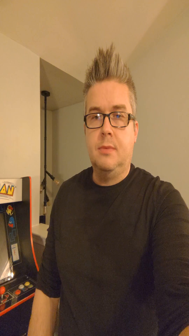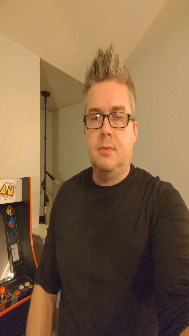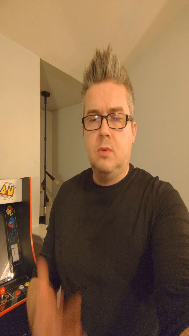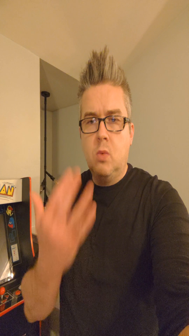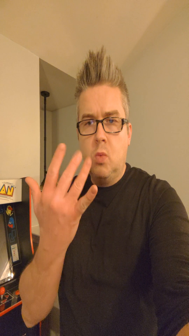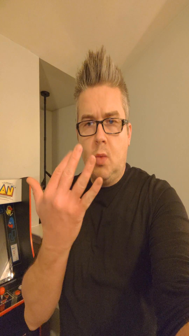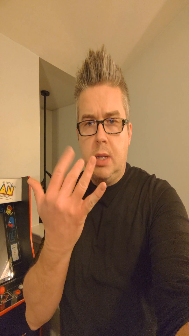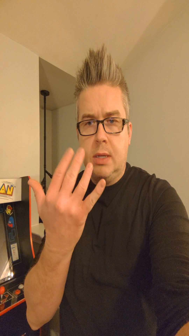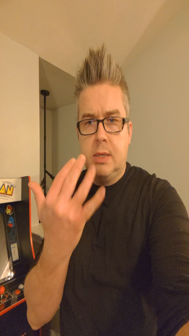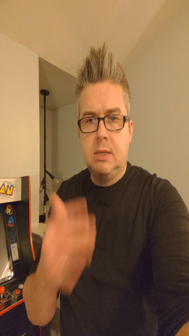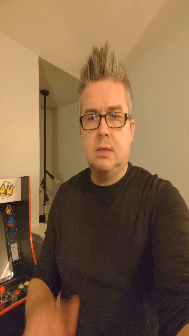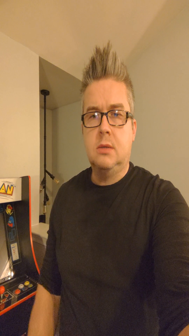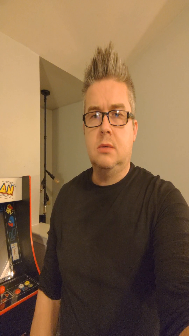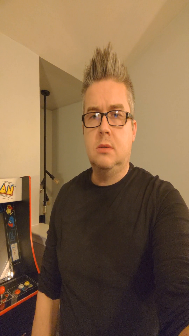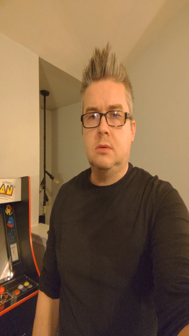wait